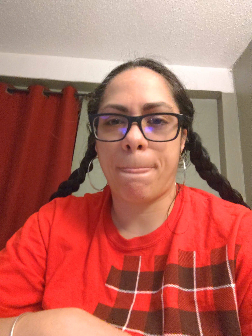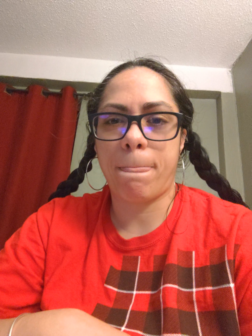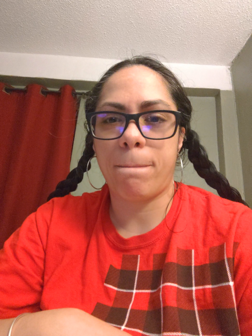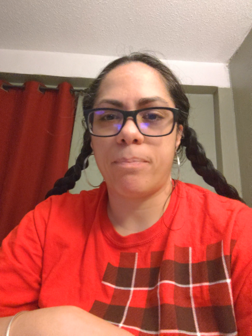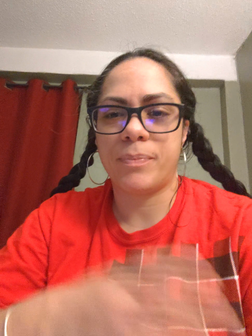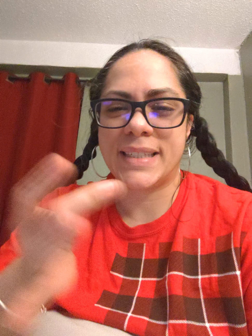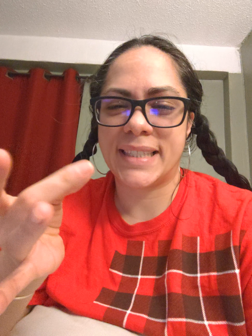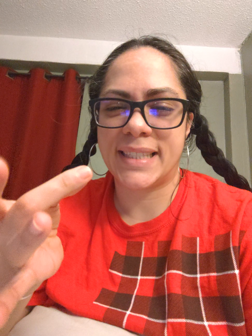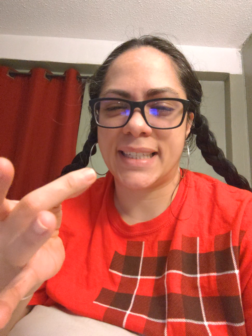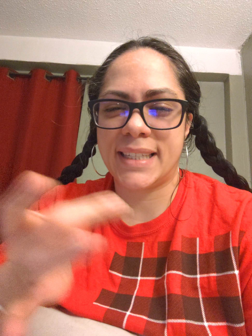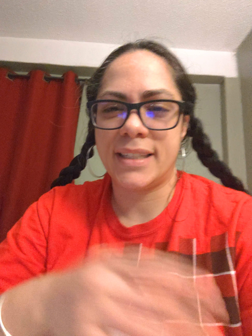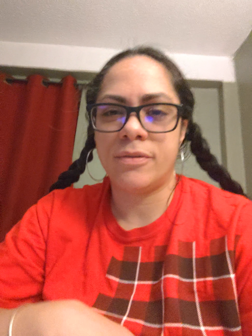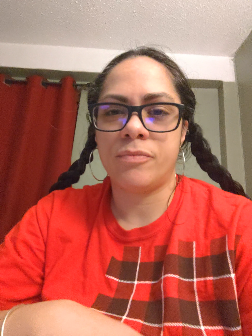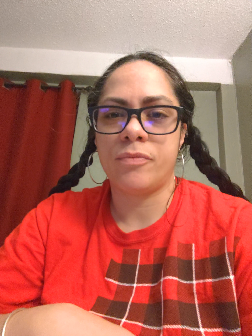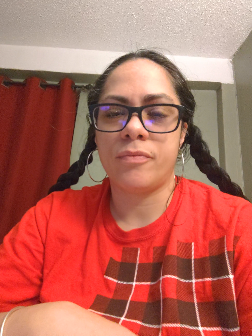sticky